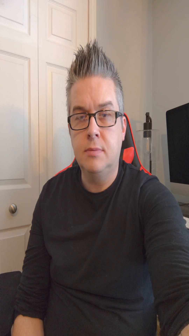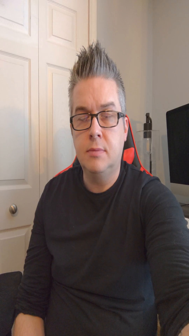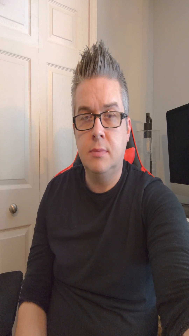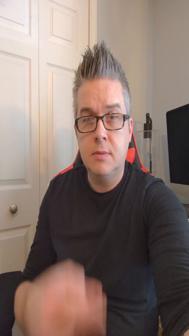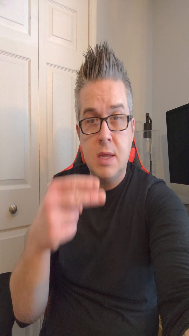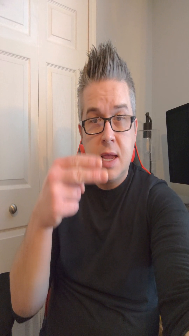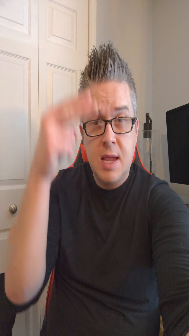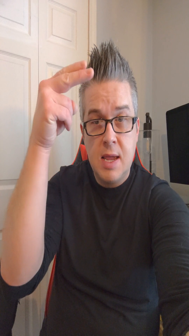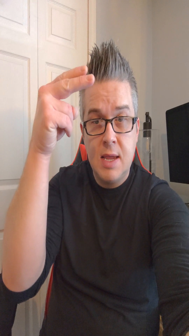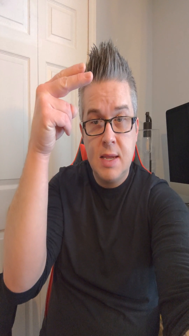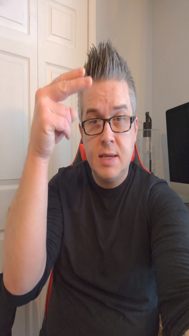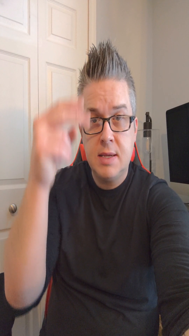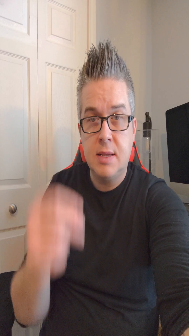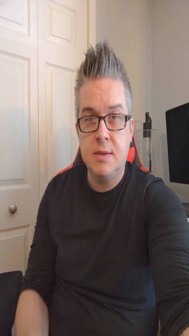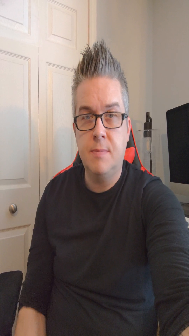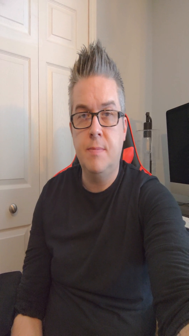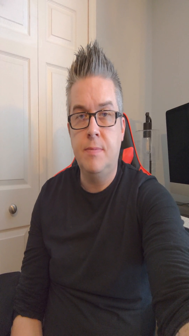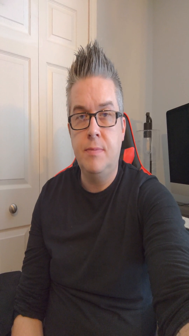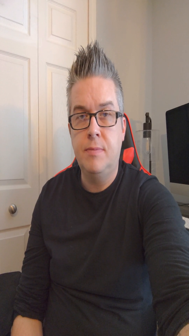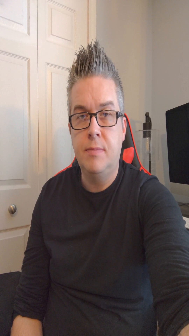high